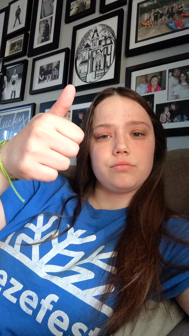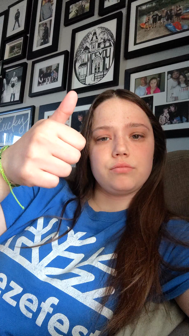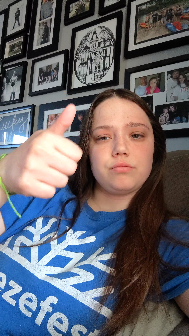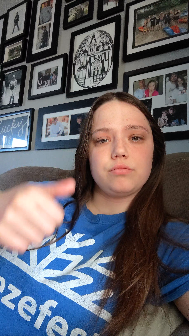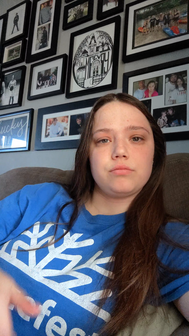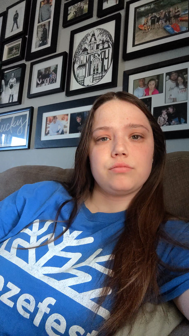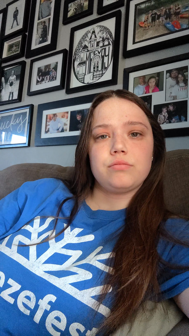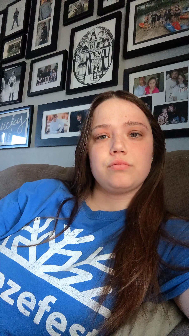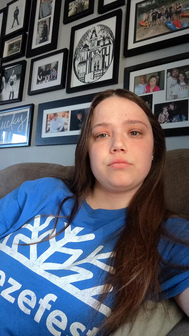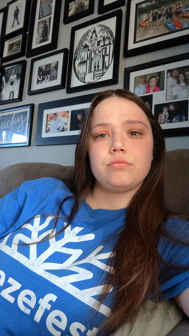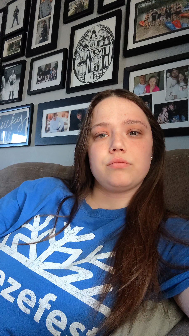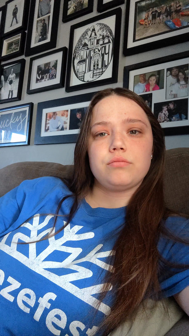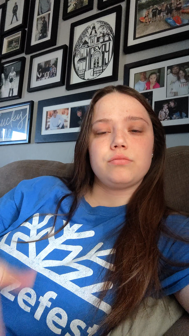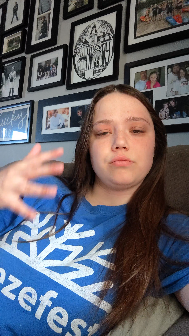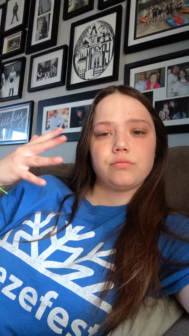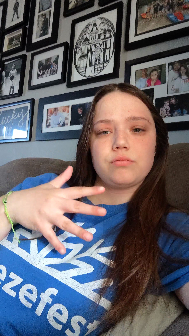scared